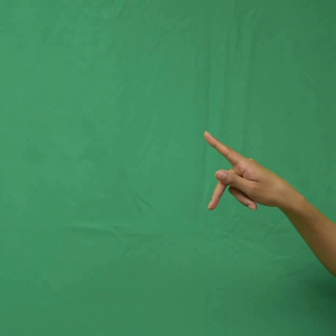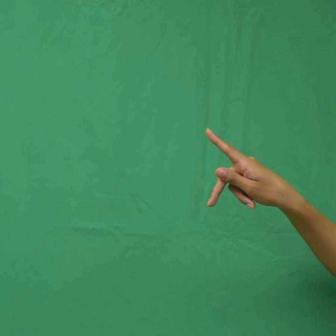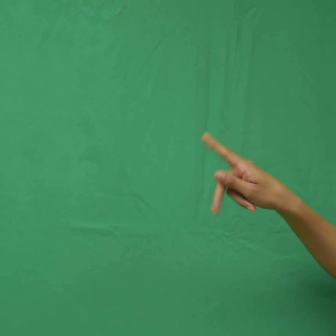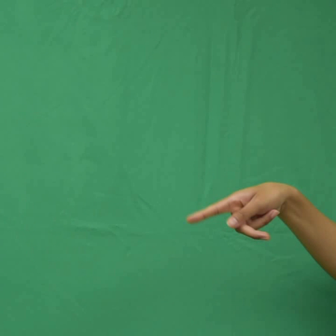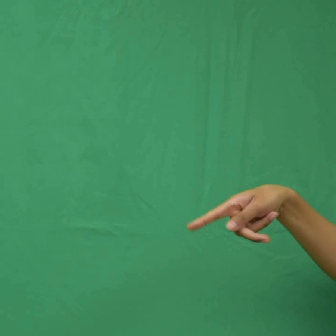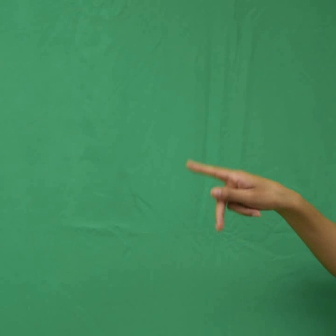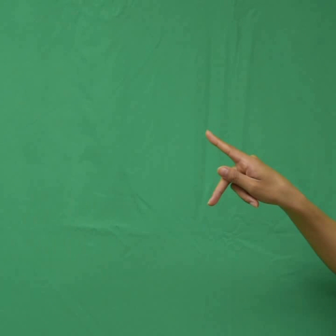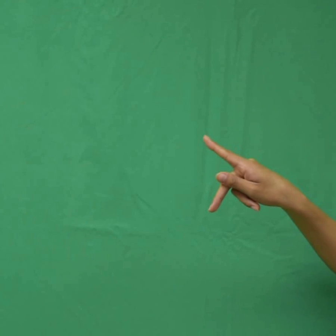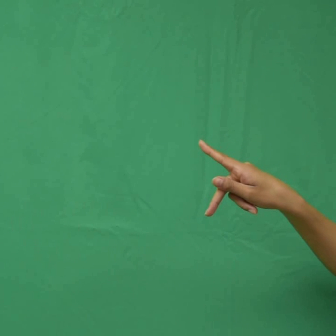K